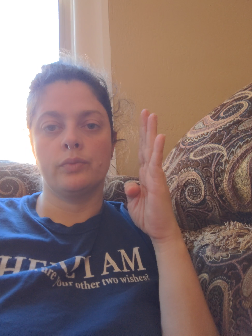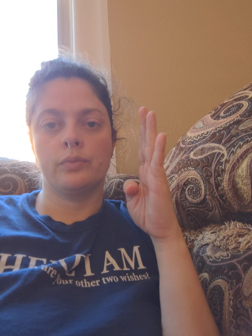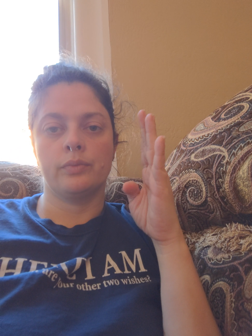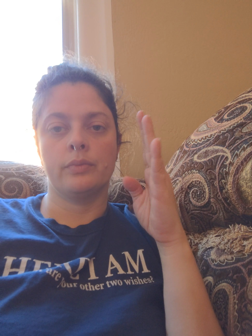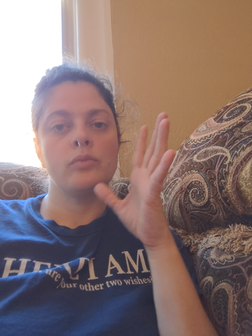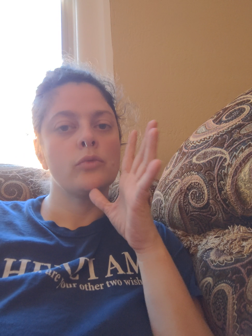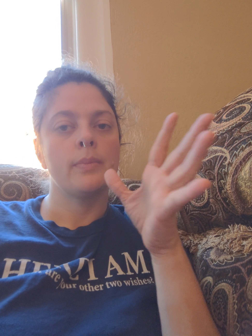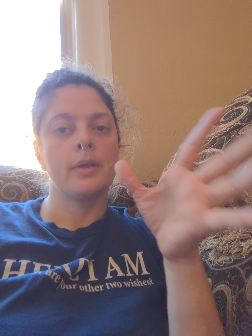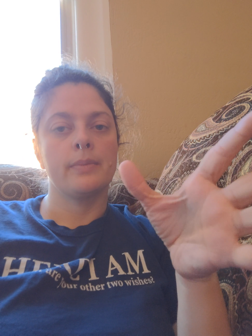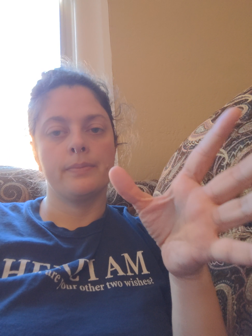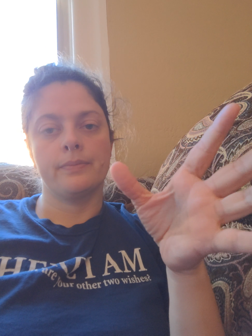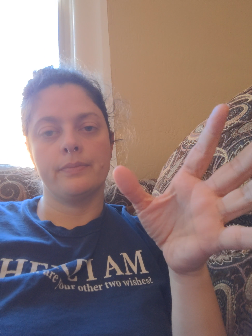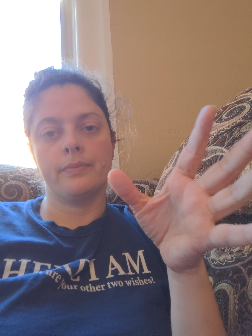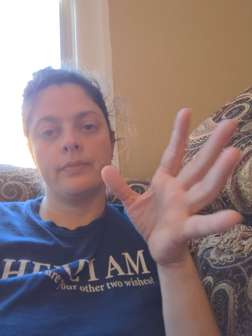grandma